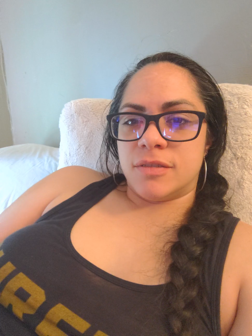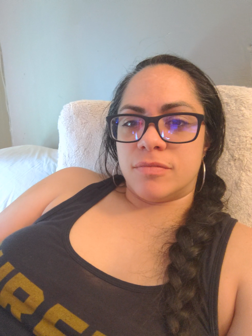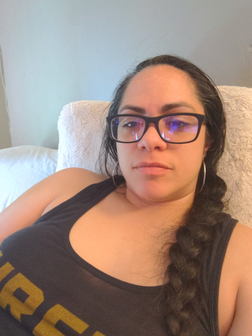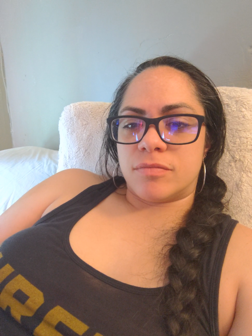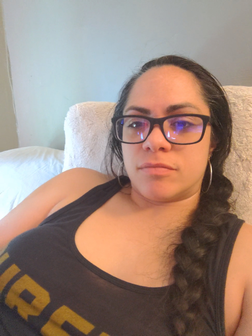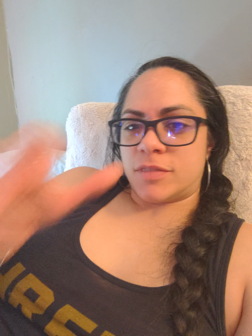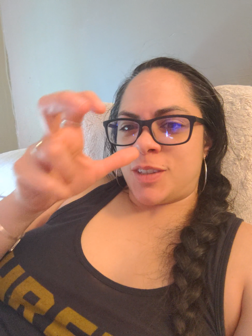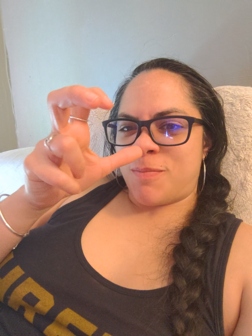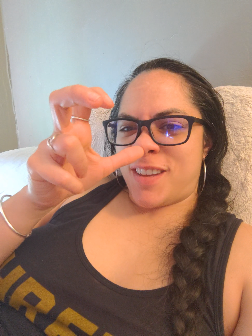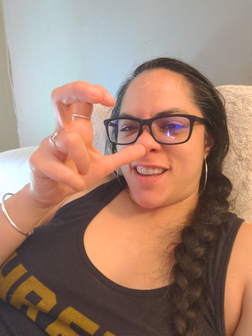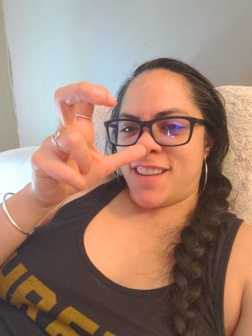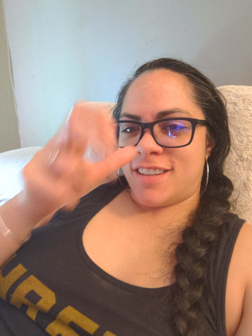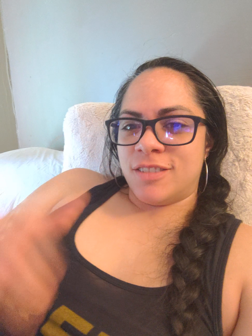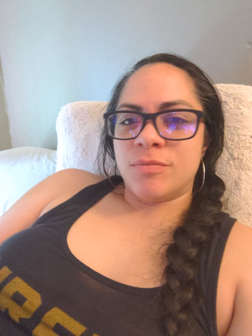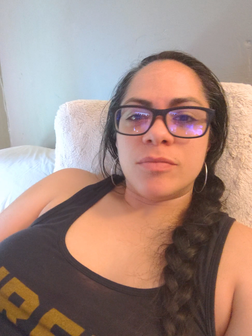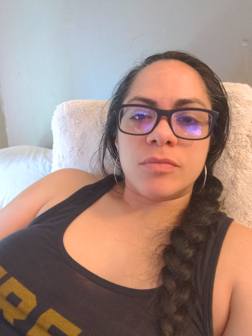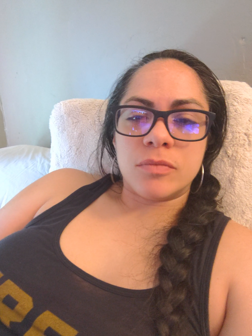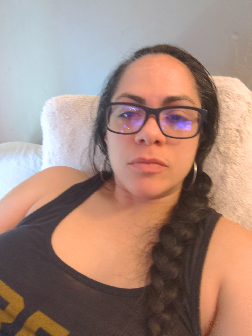bug